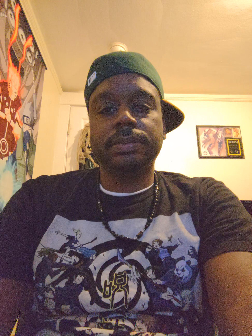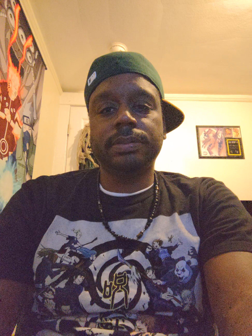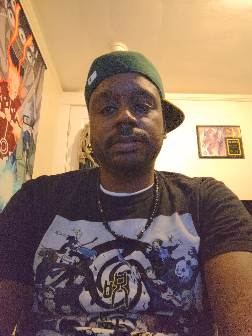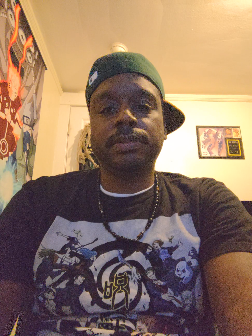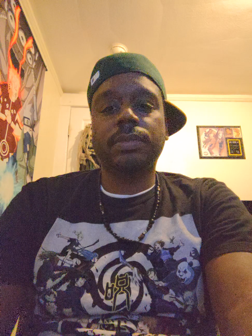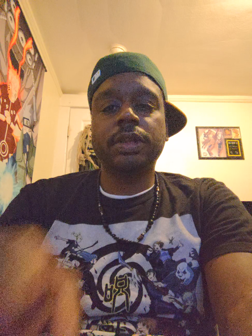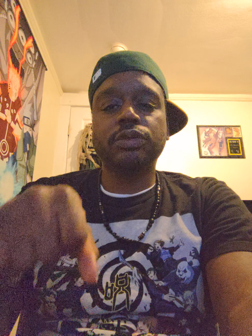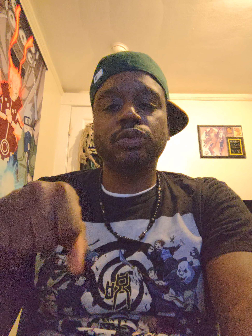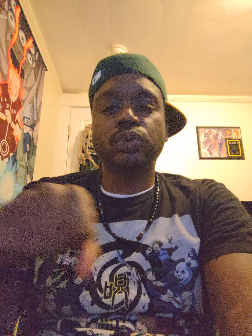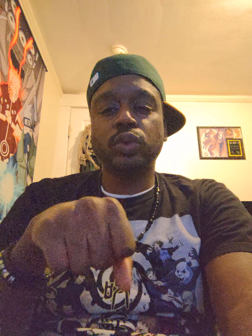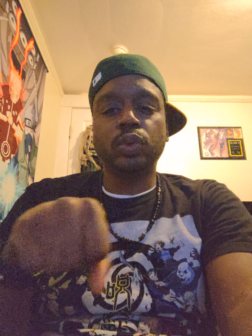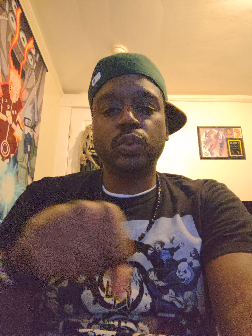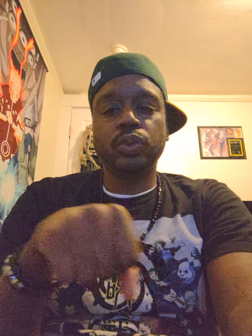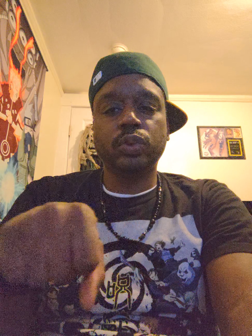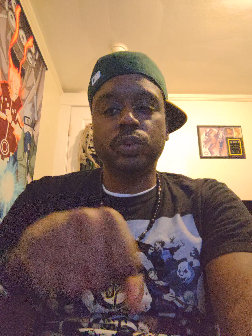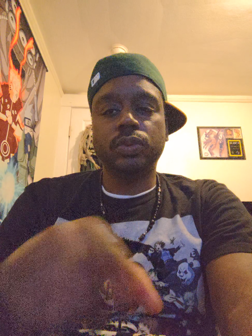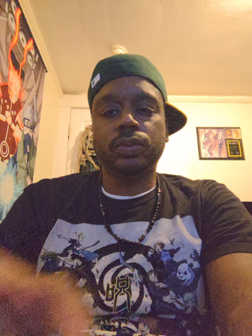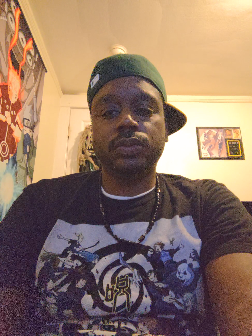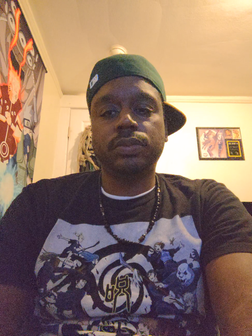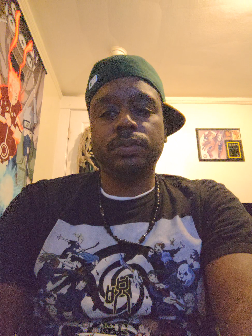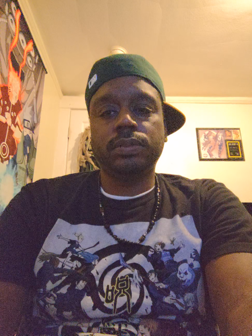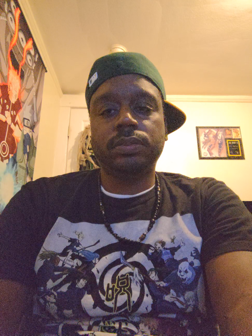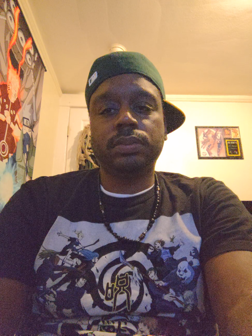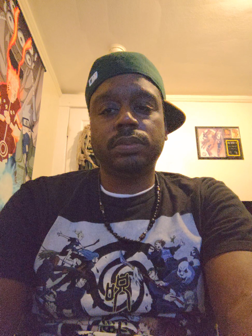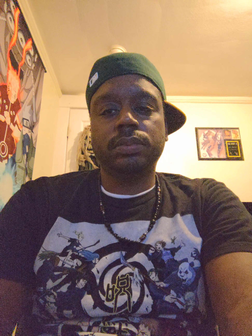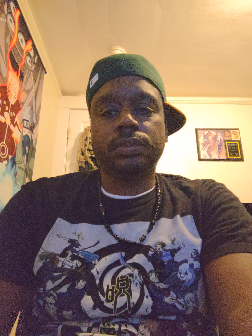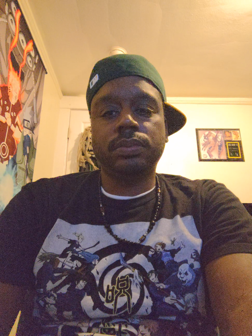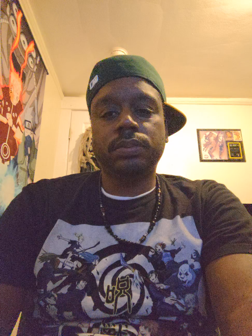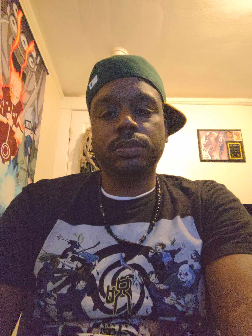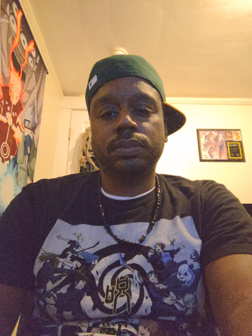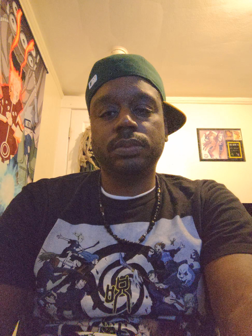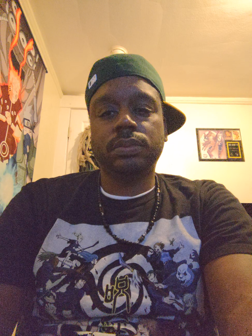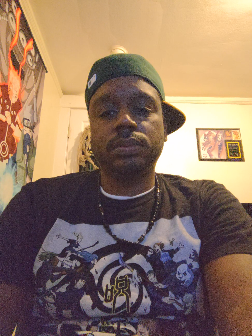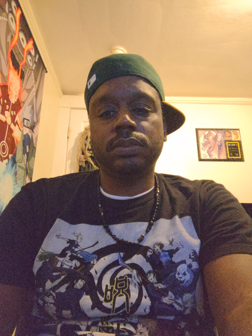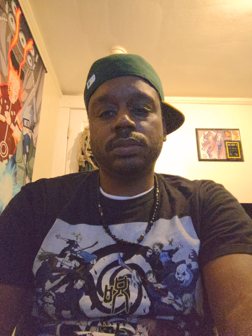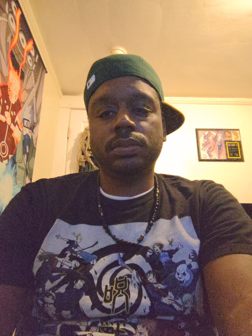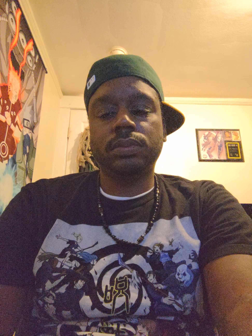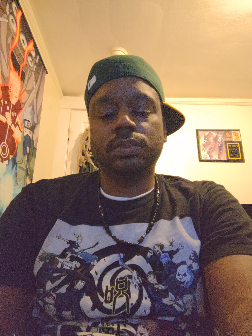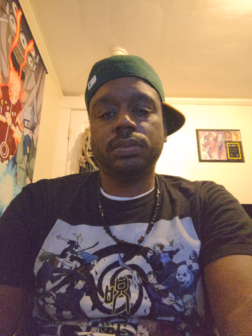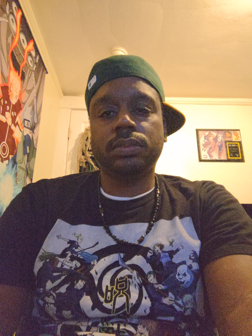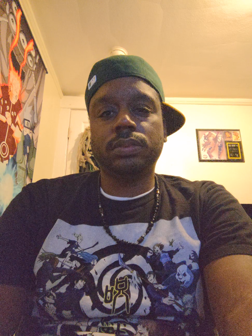shoe